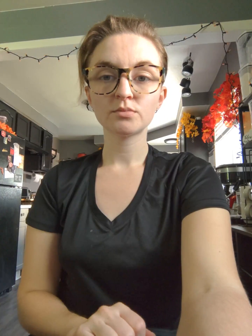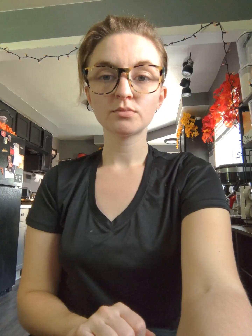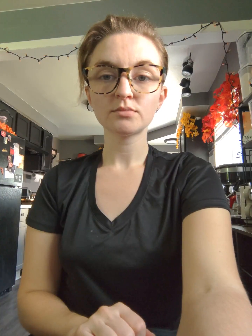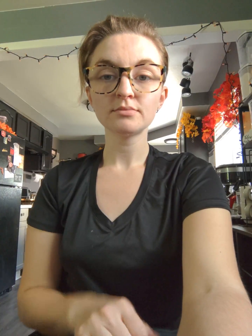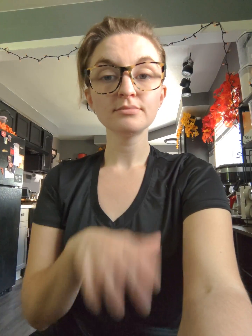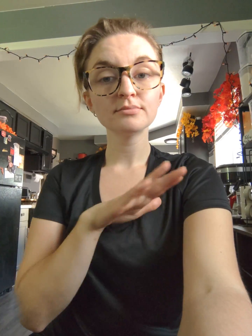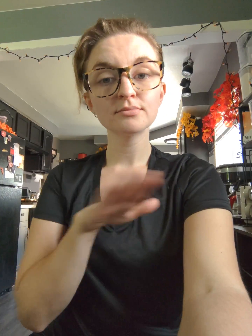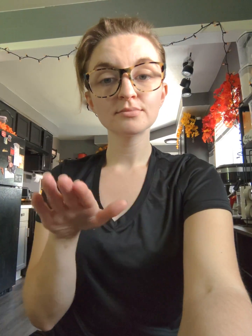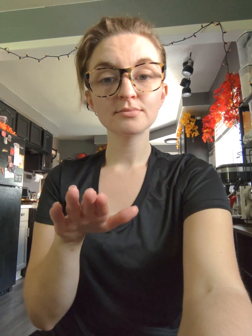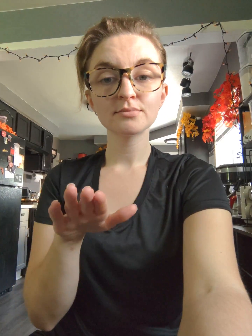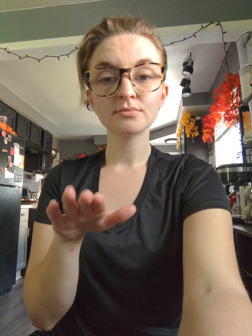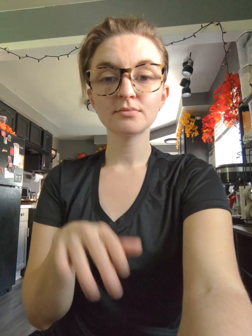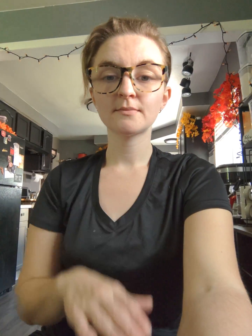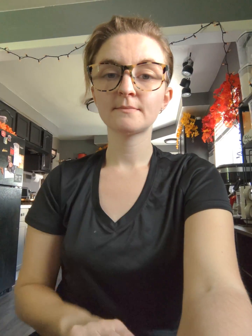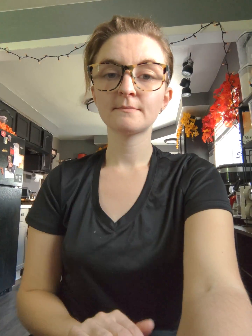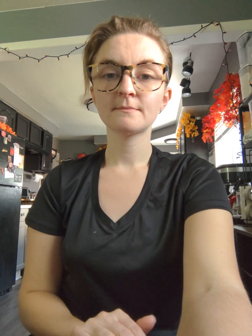nice